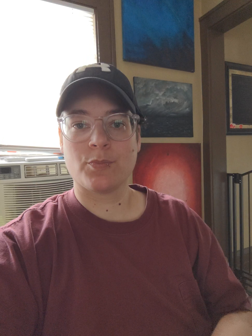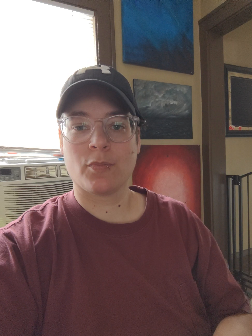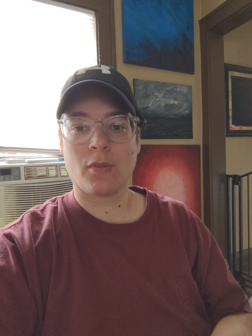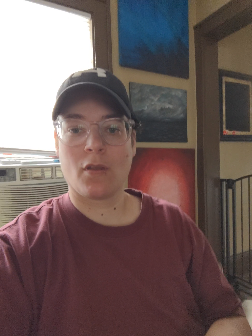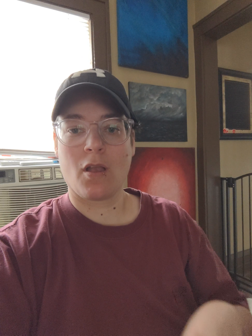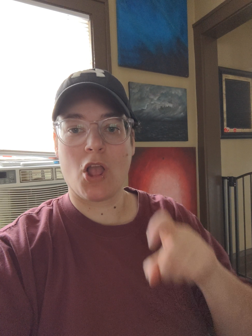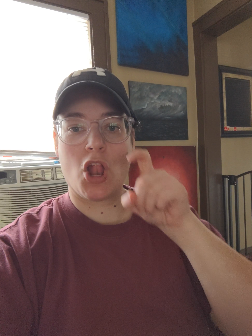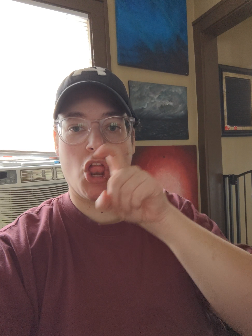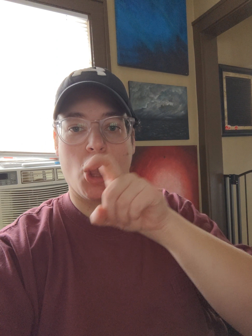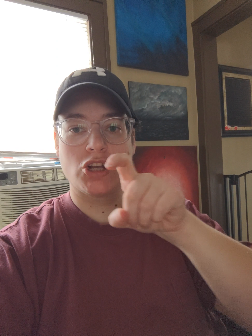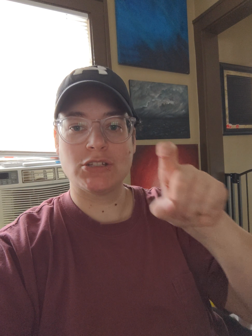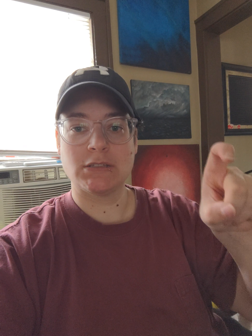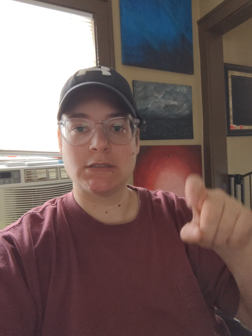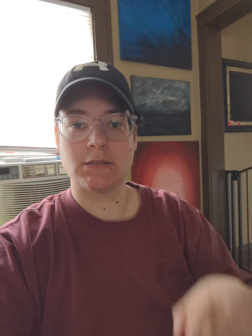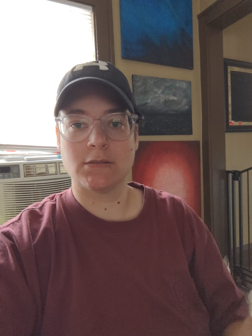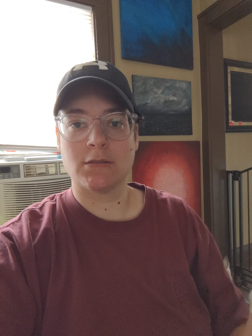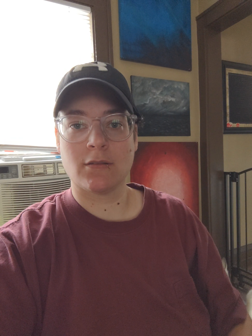closet